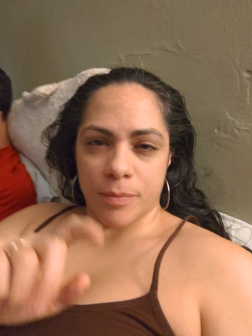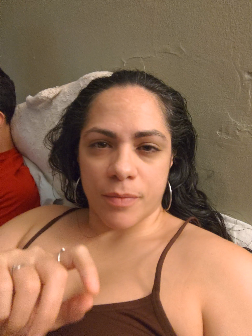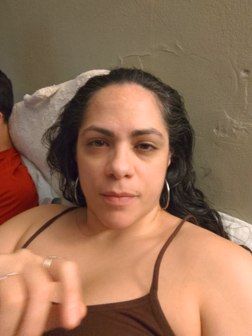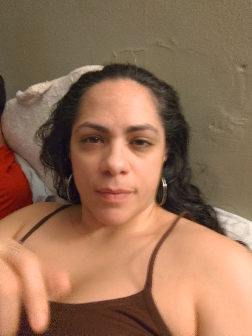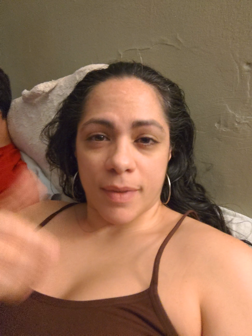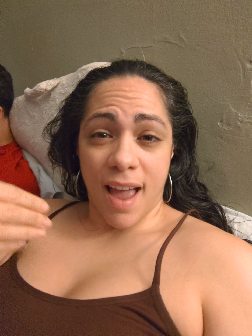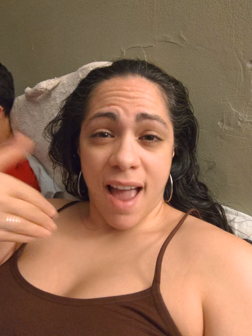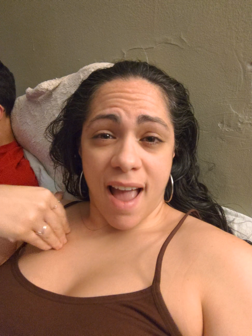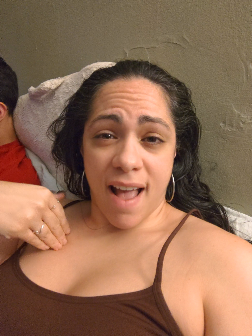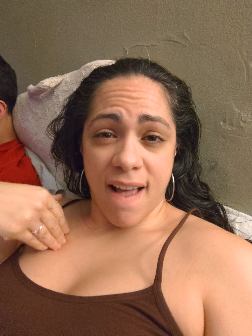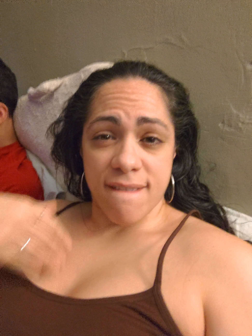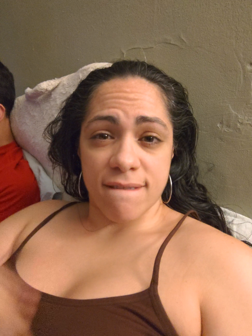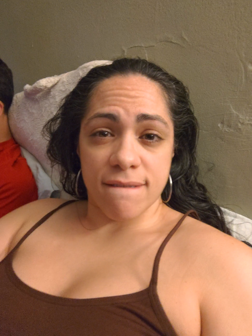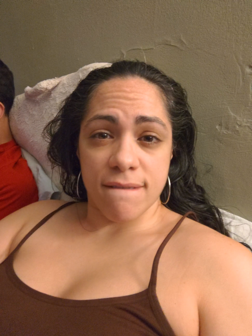have